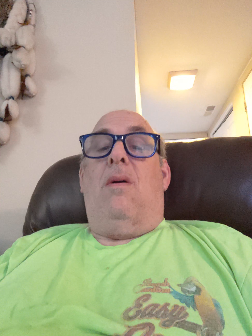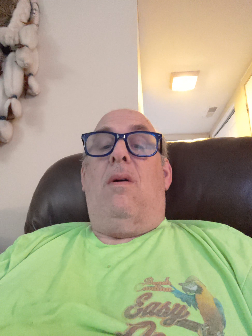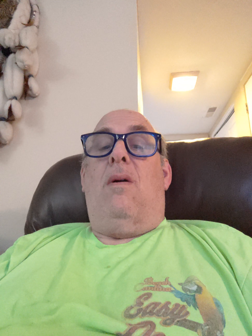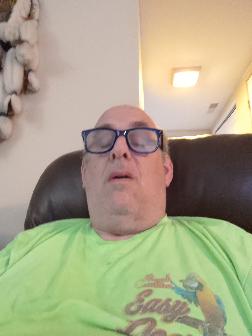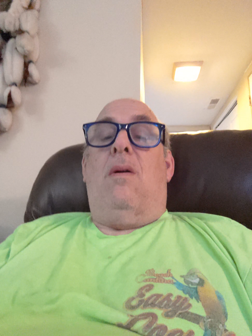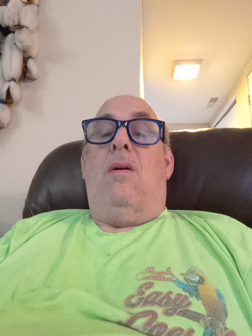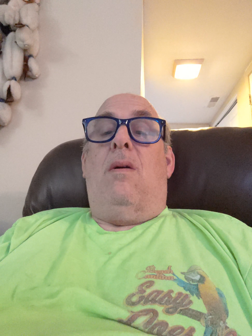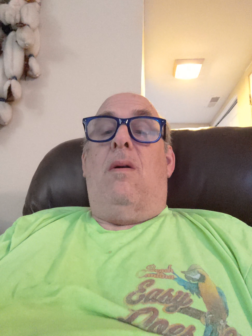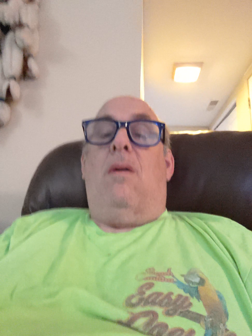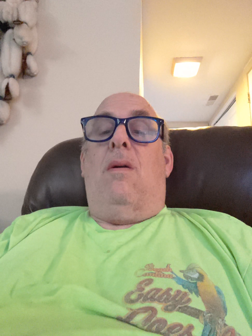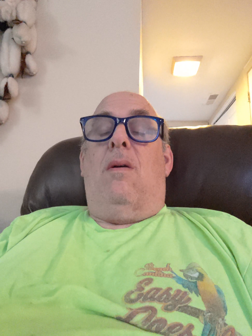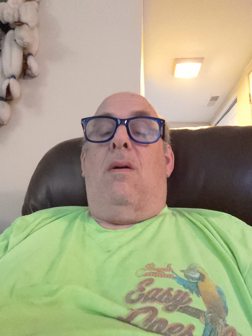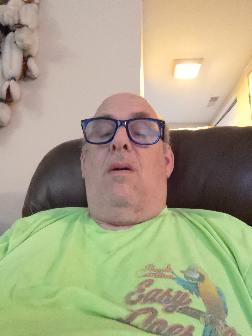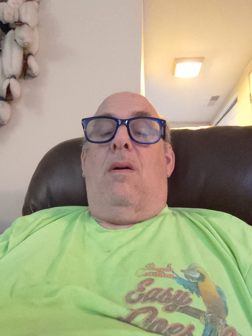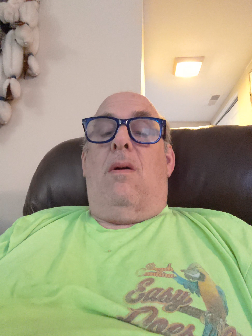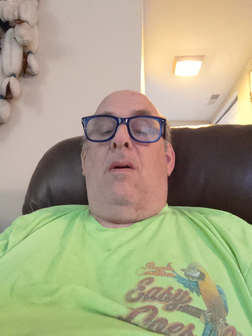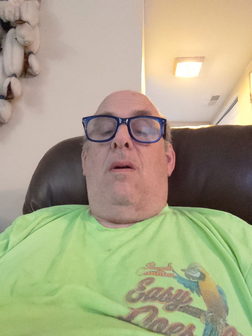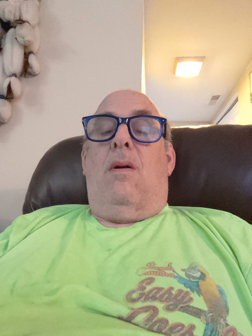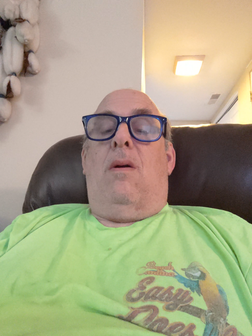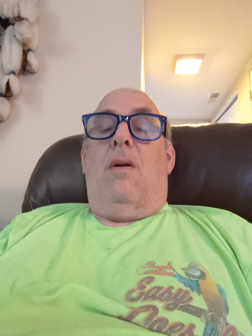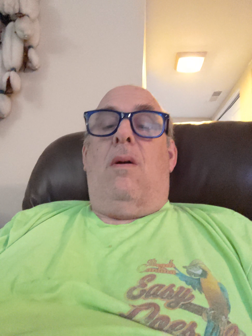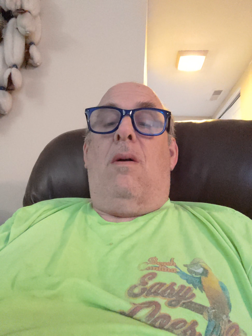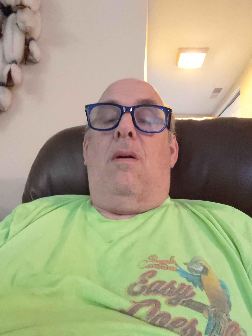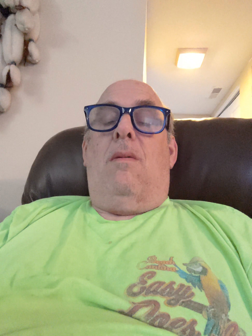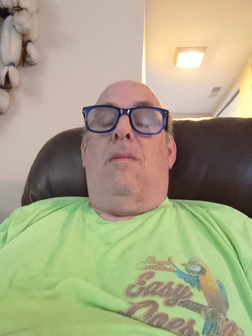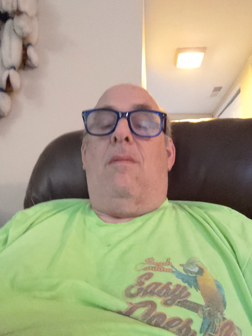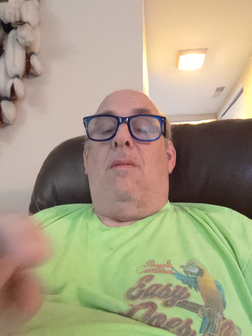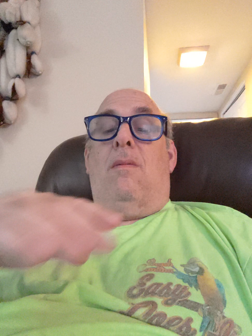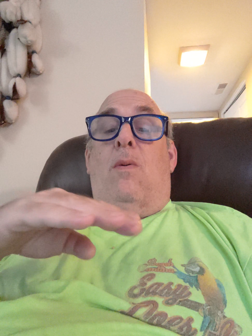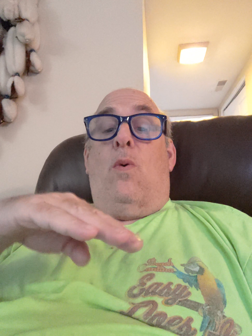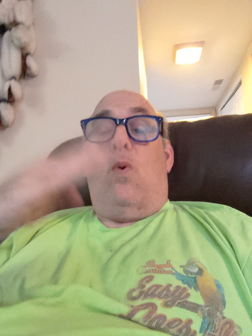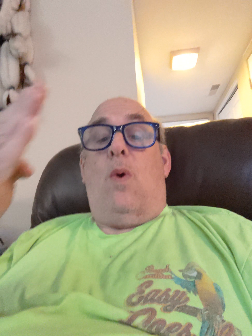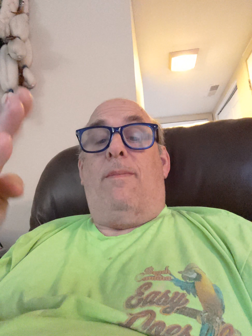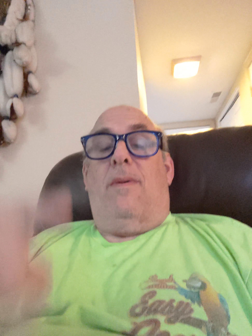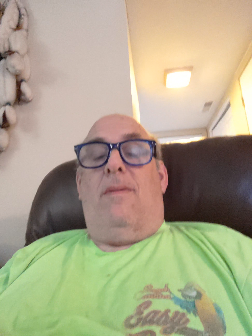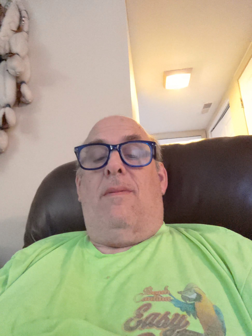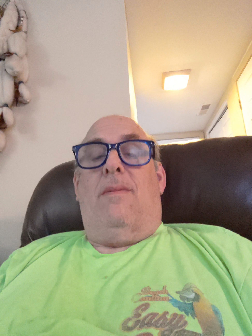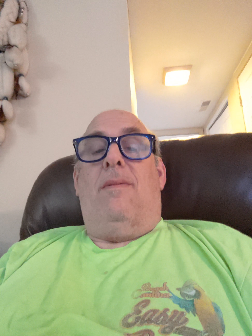open